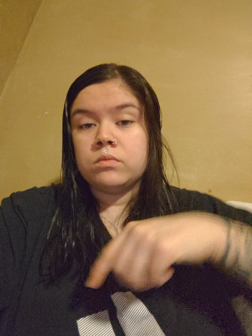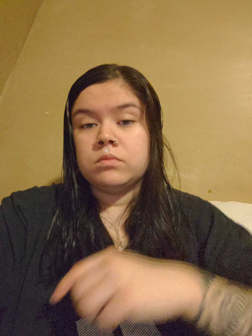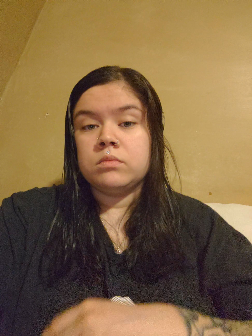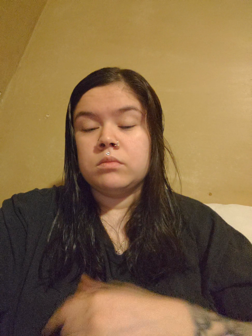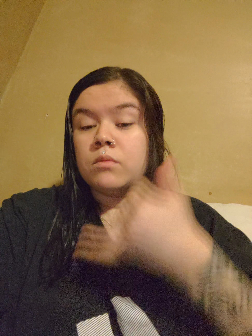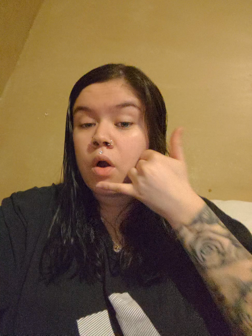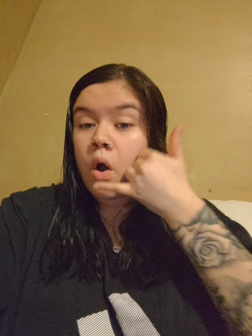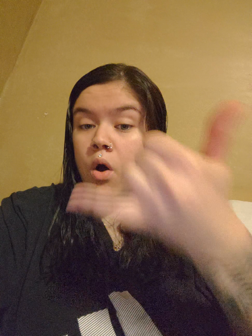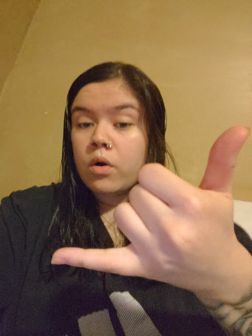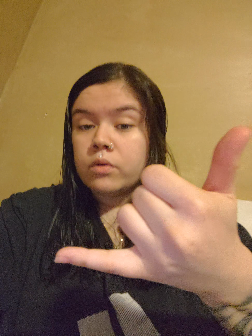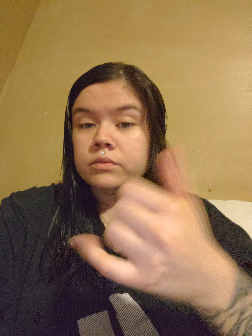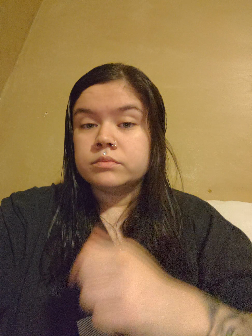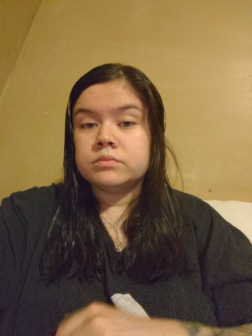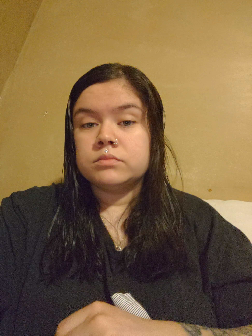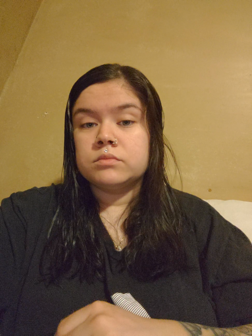call on the phone